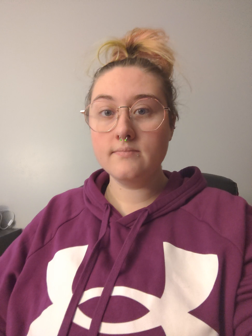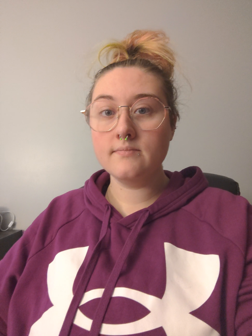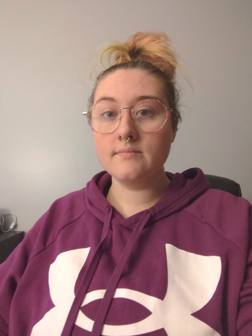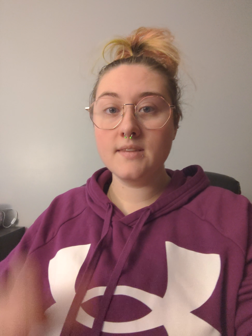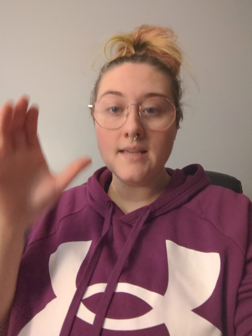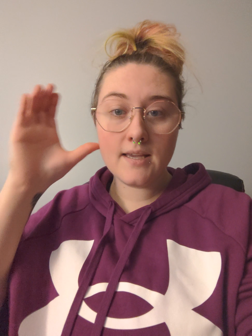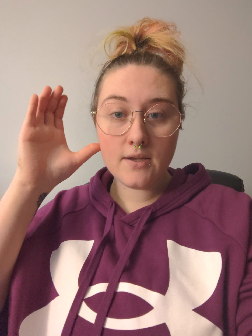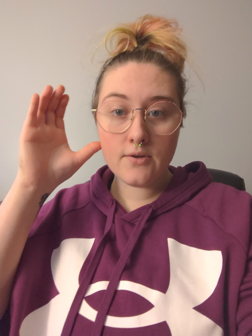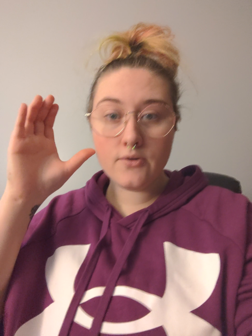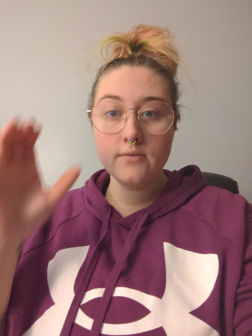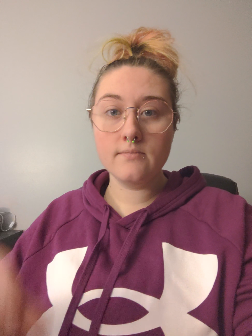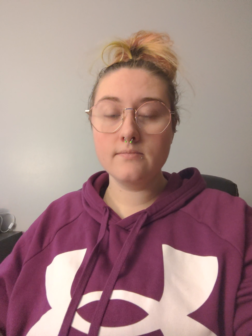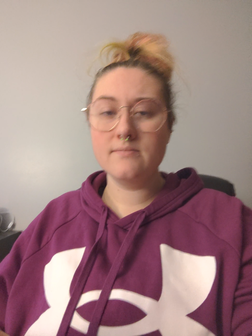hear